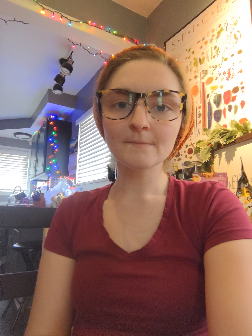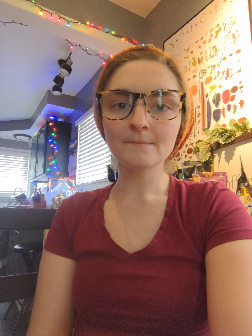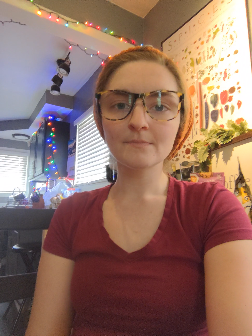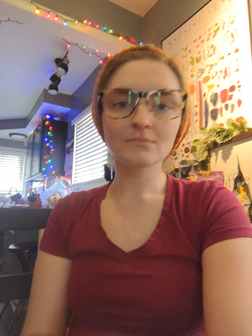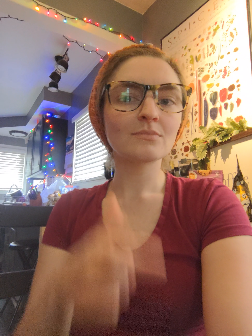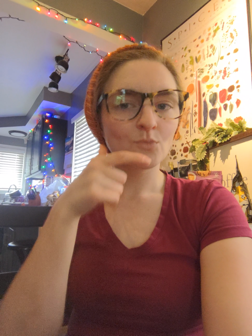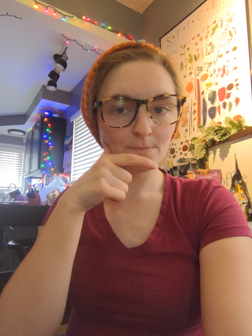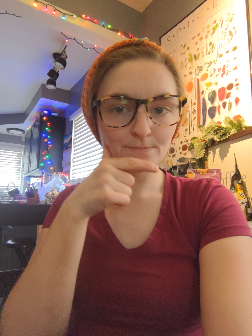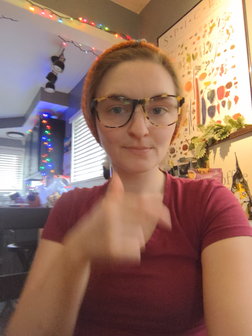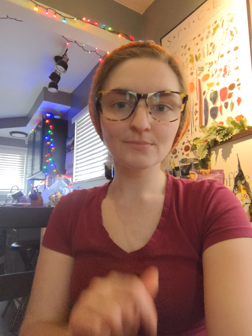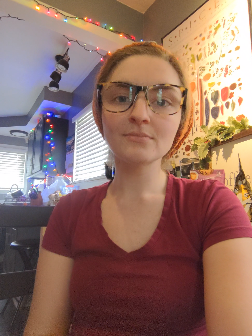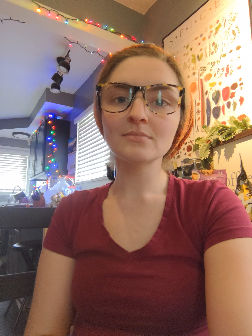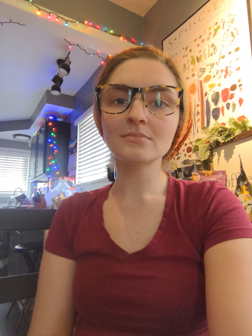radio